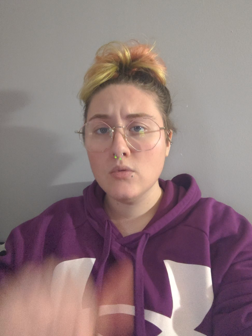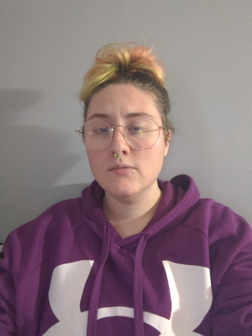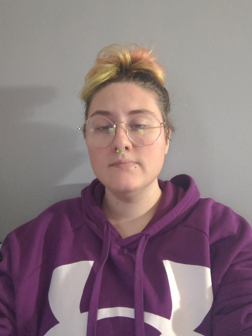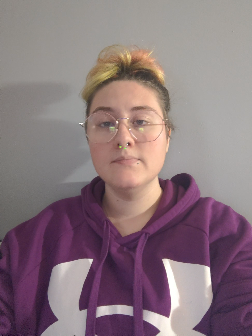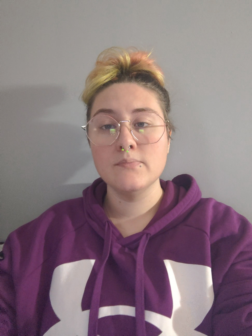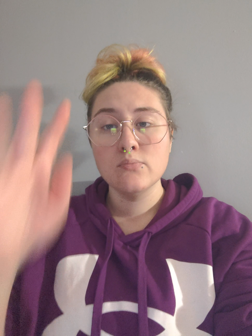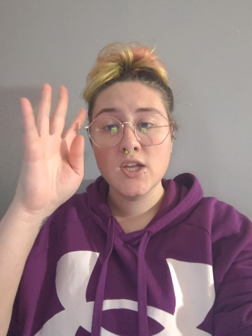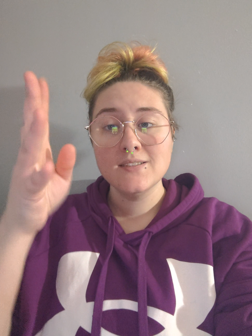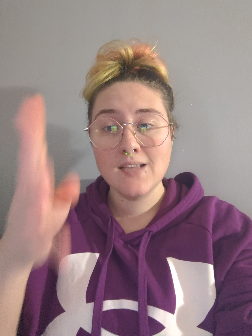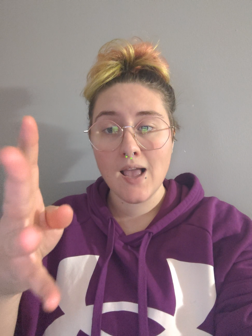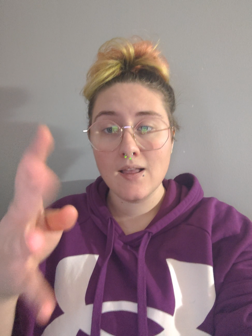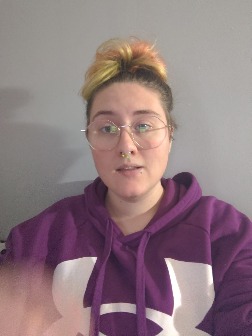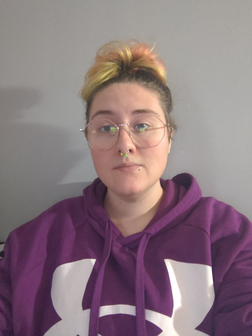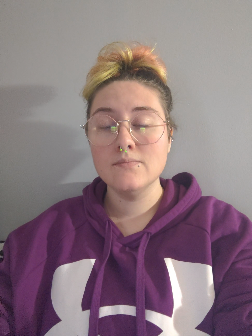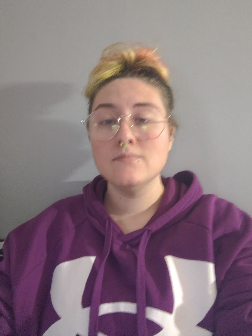pretend